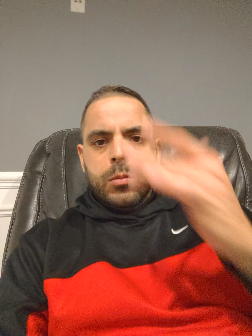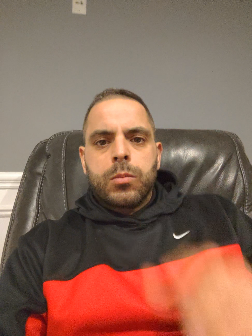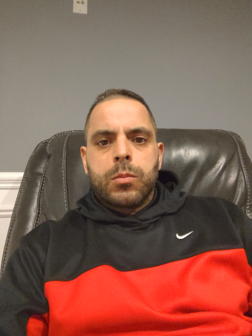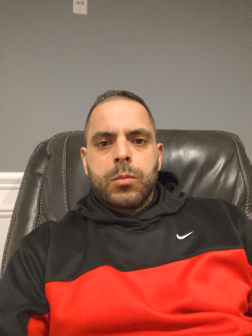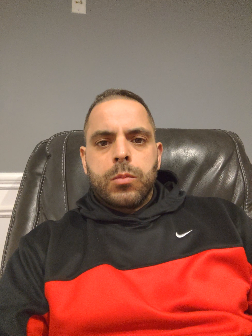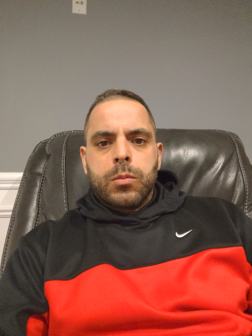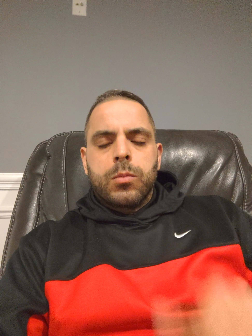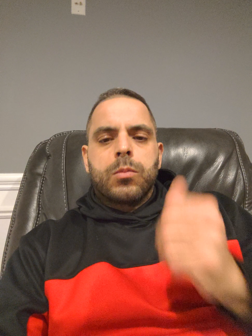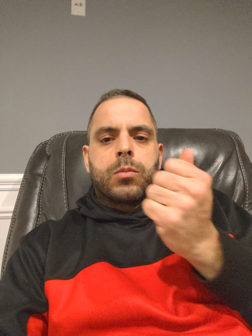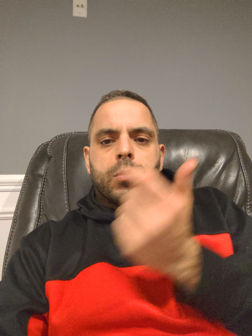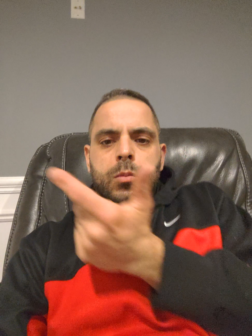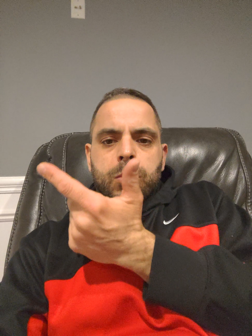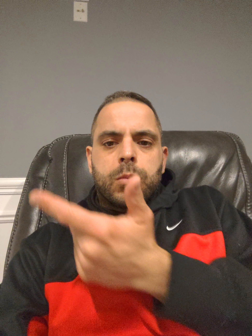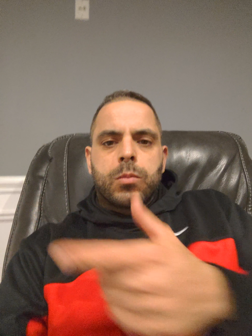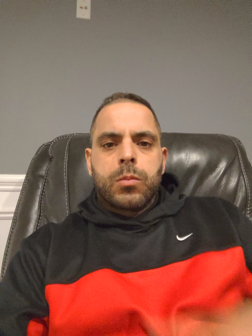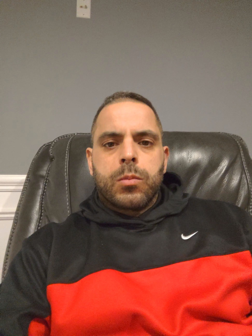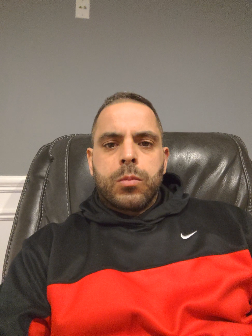all